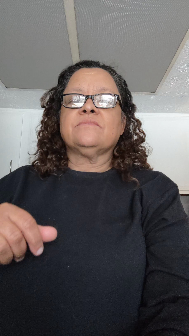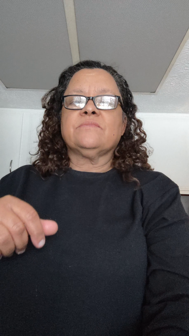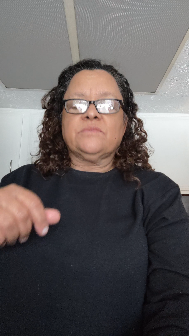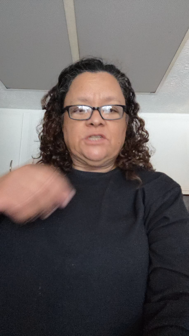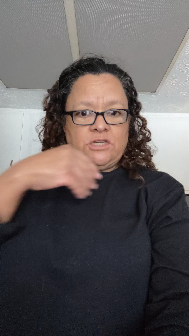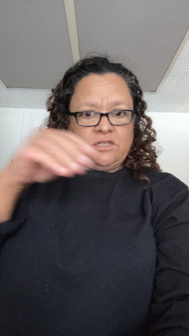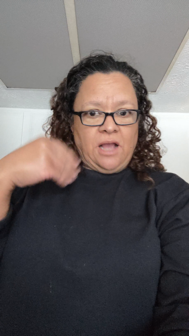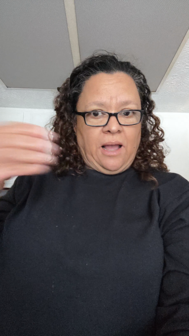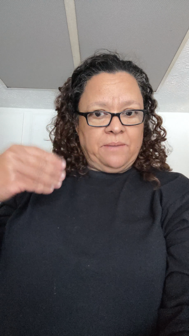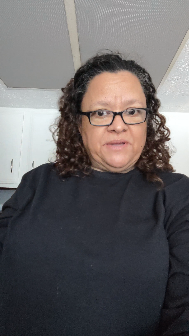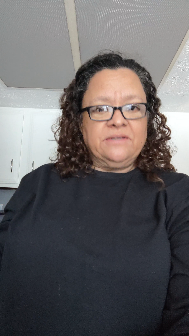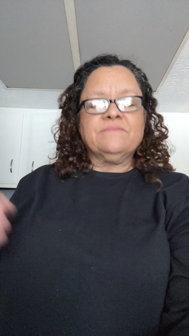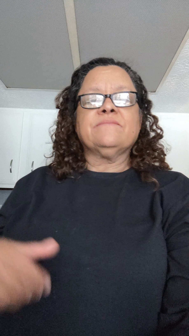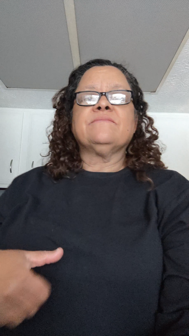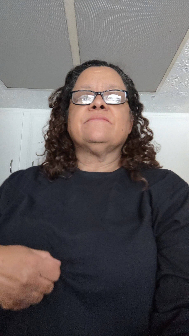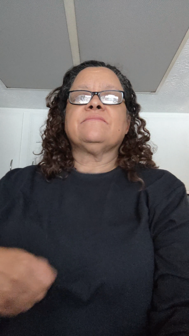shopping